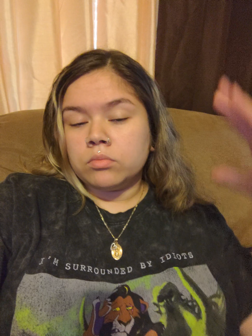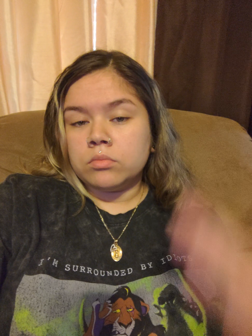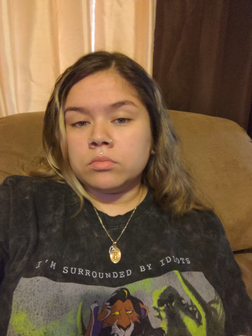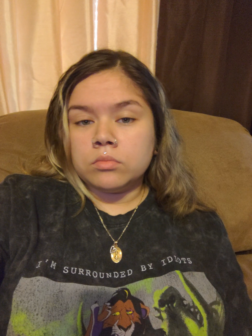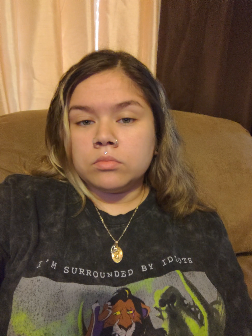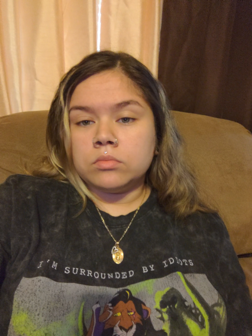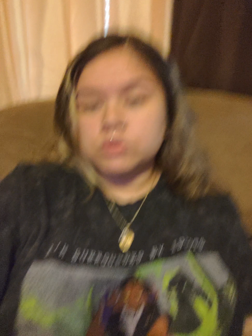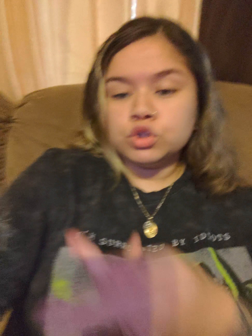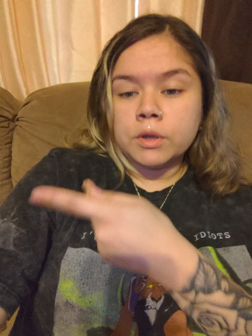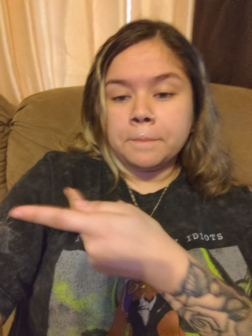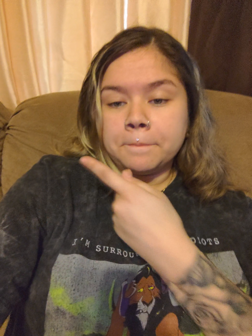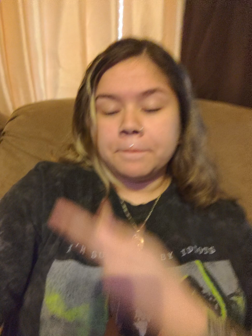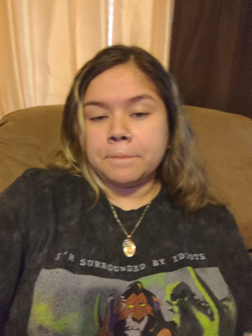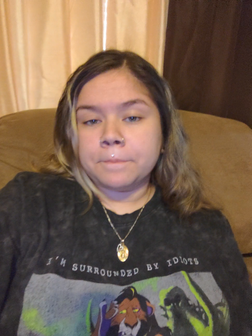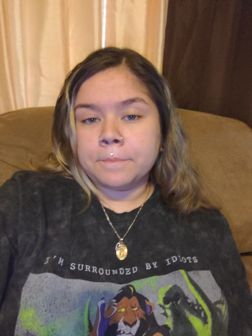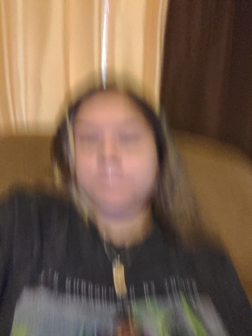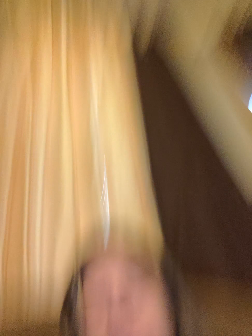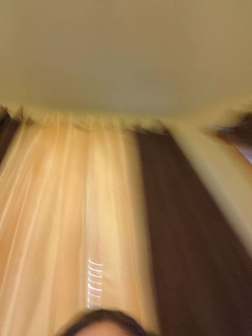sheep